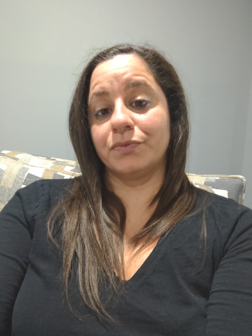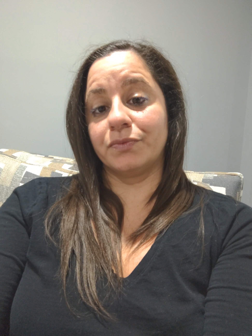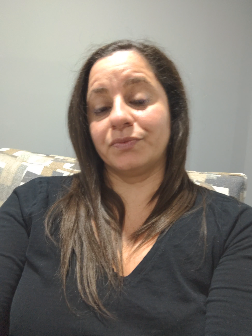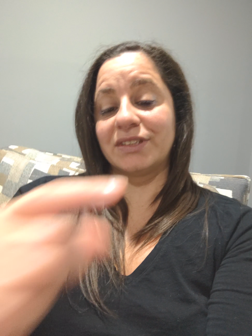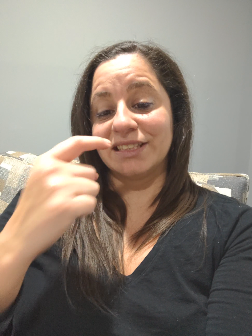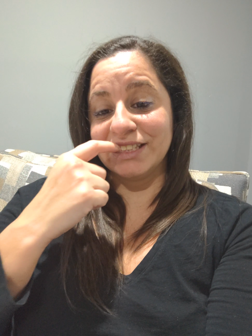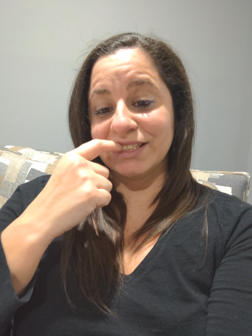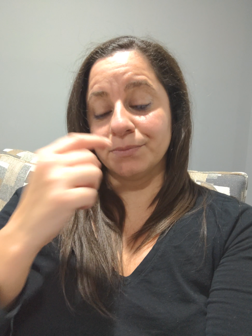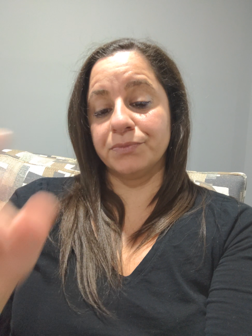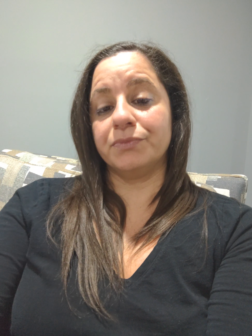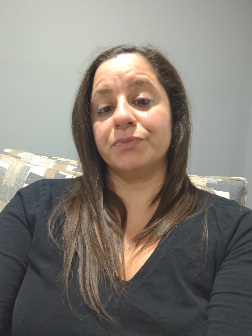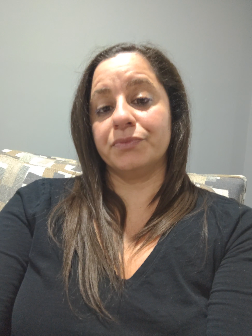tooth